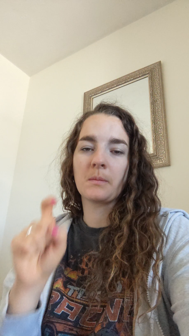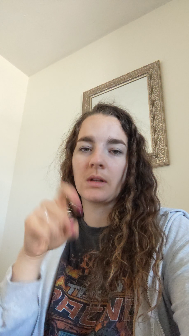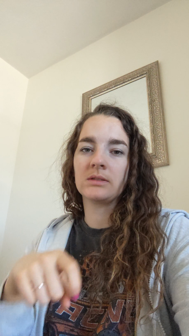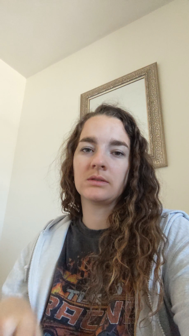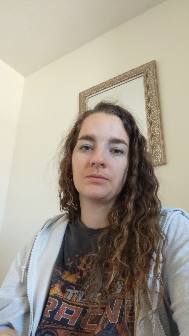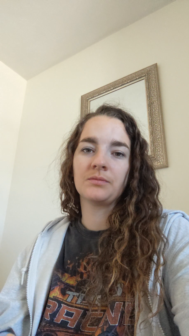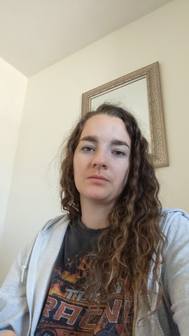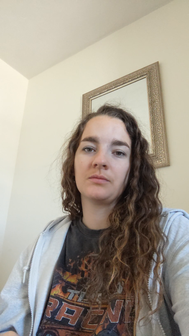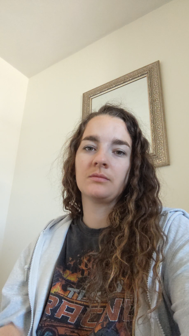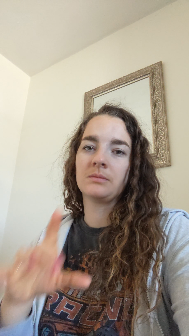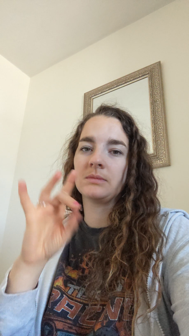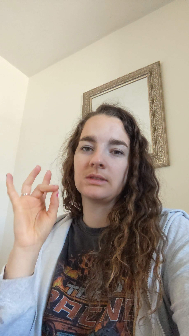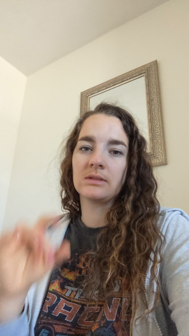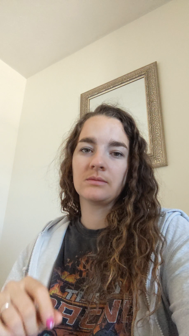pick